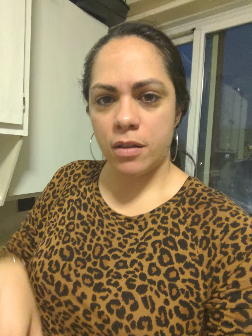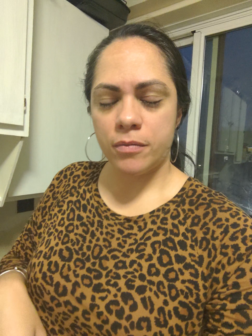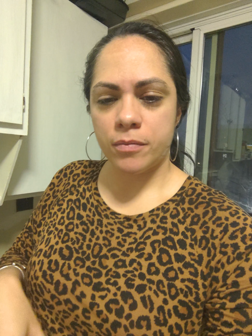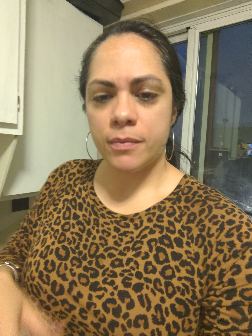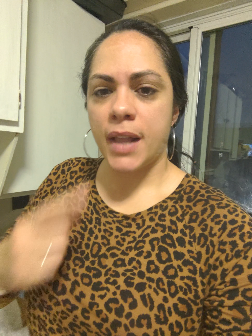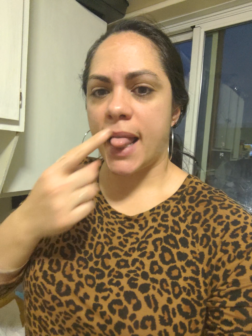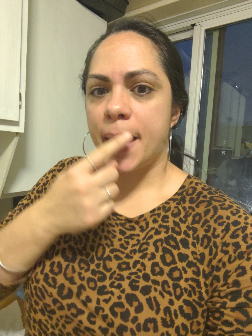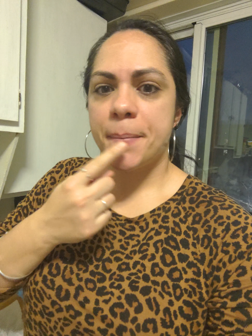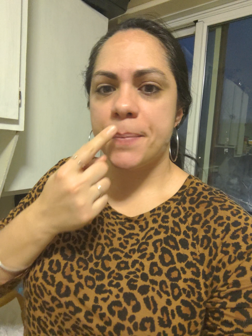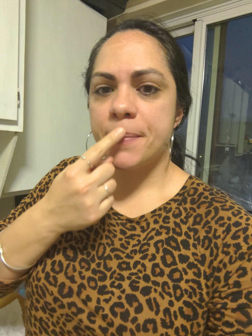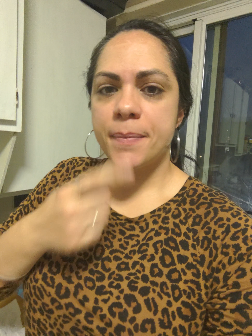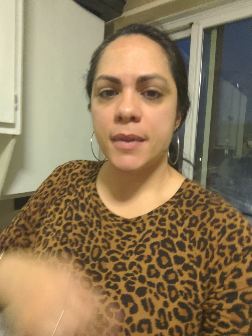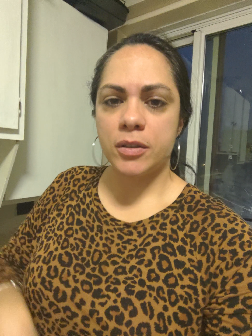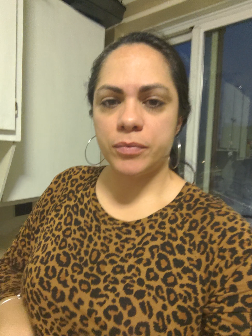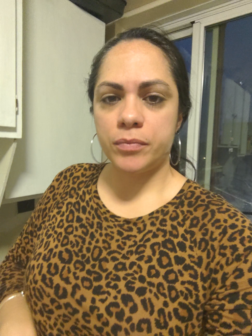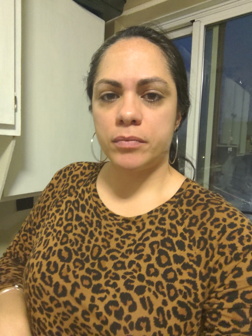lips